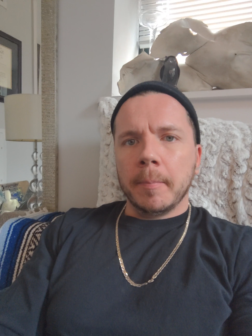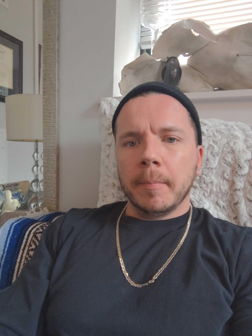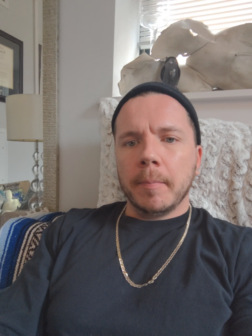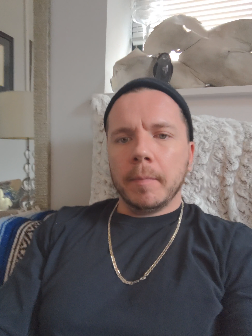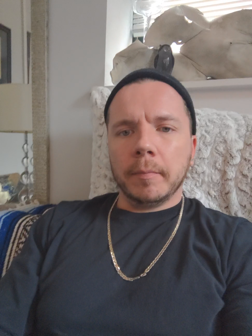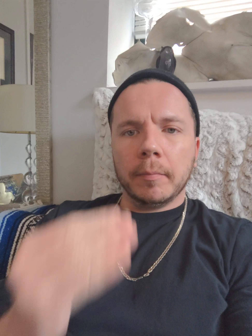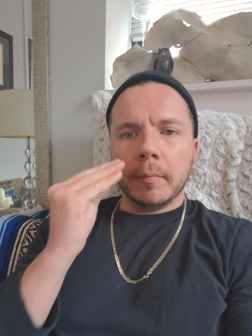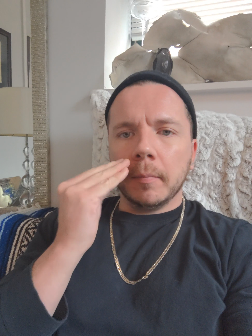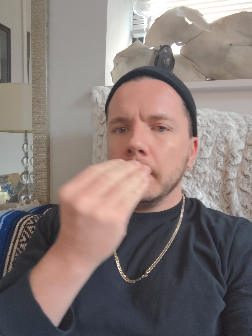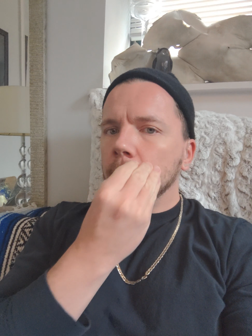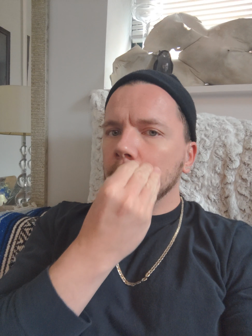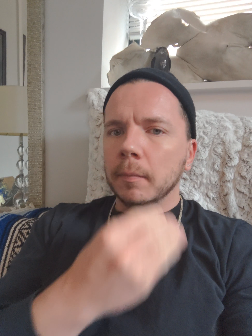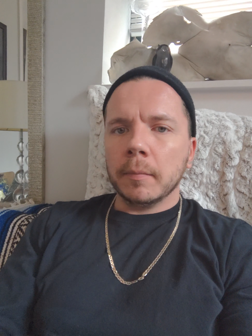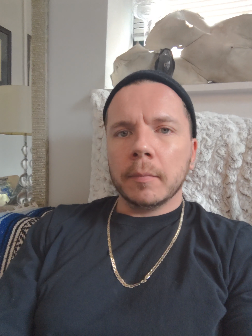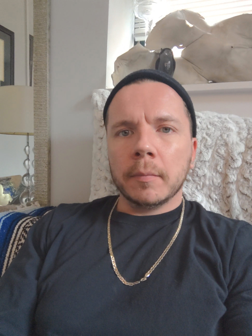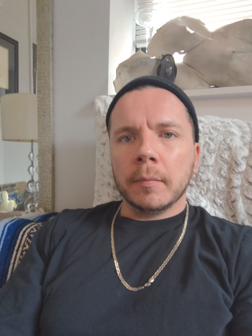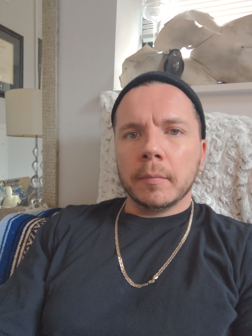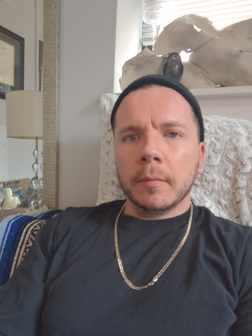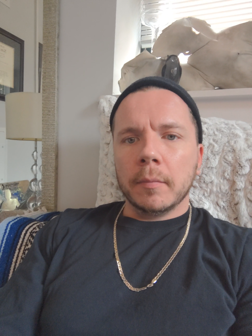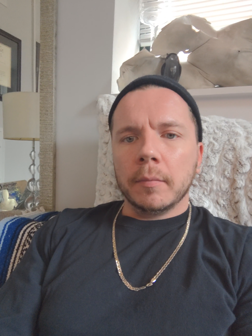flower